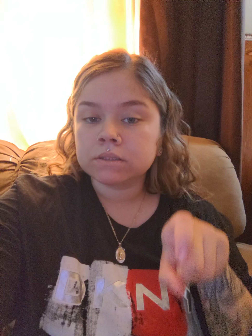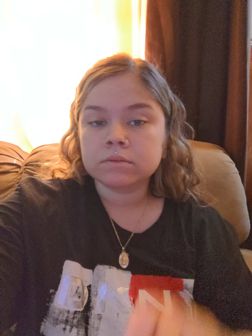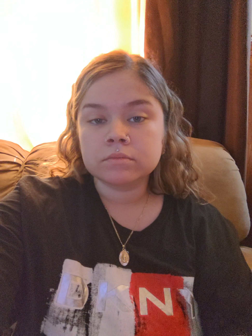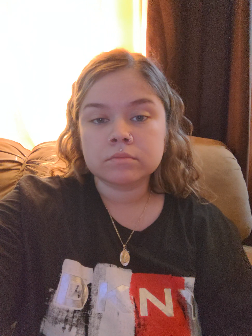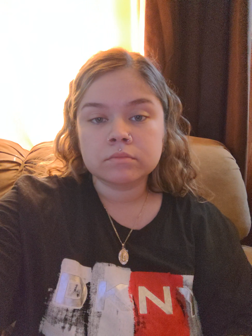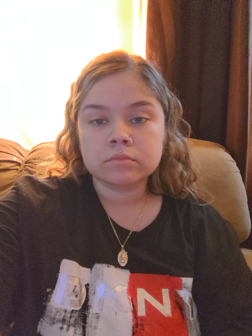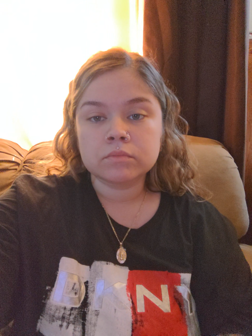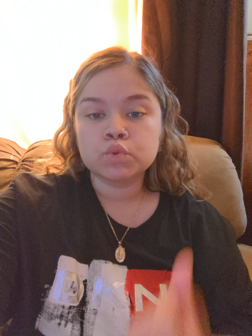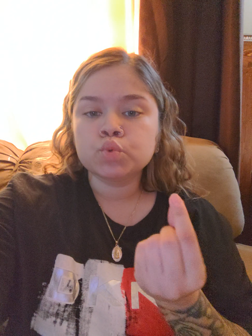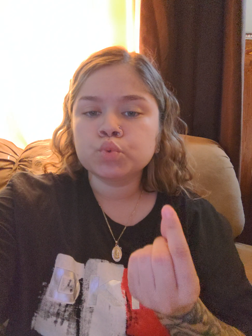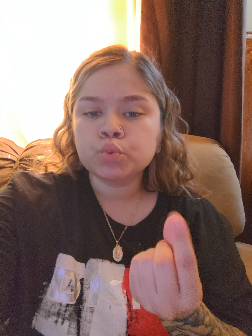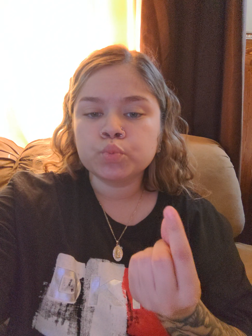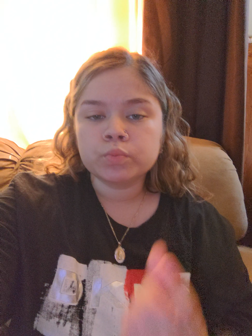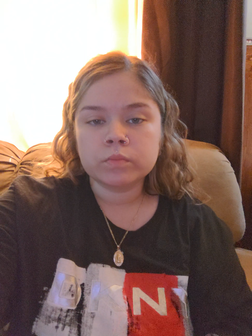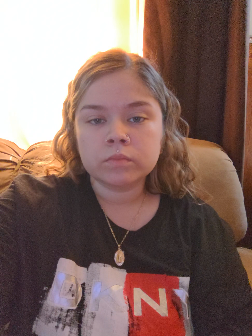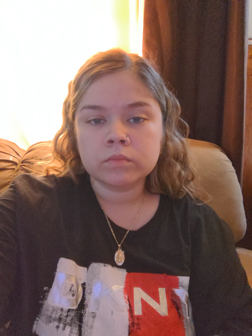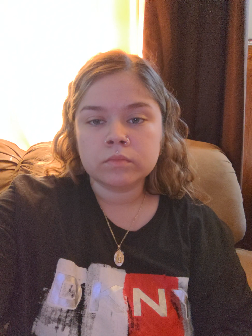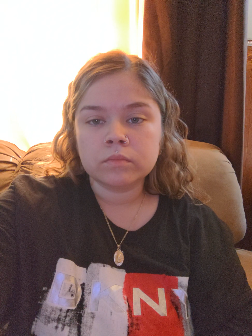do